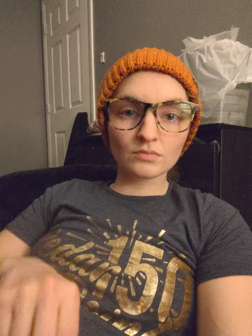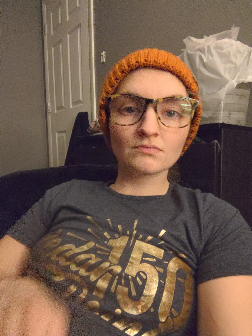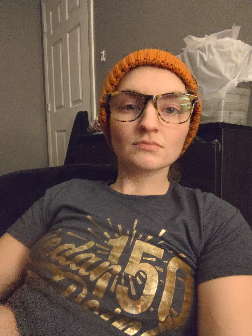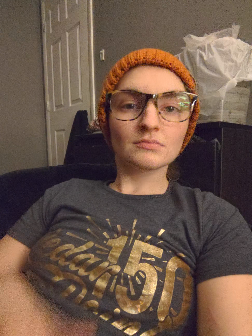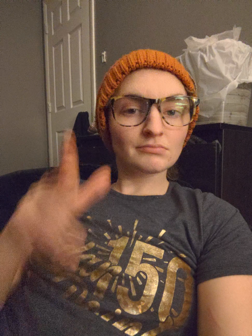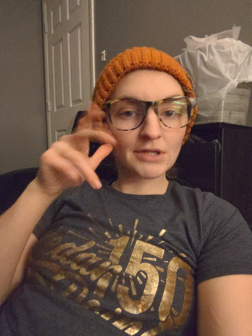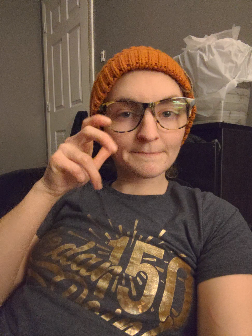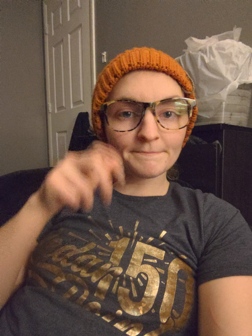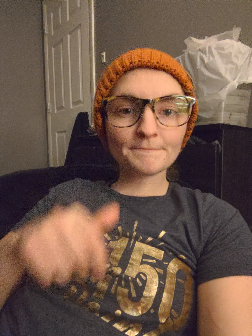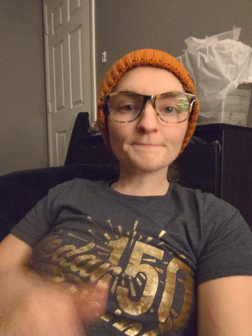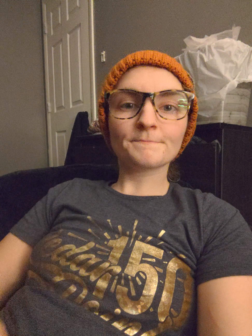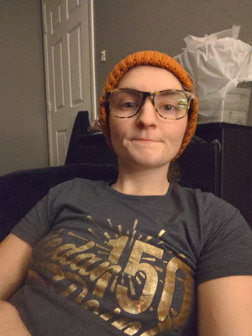hear